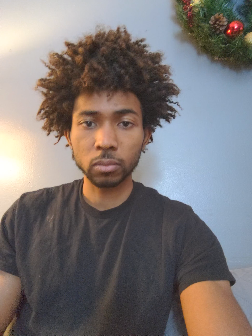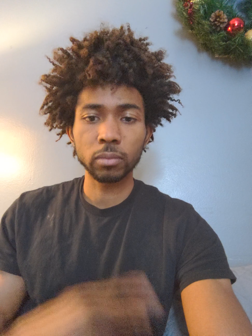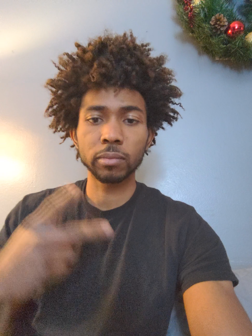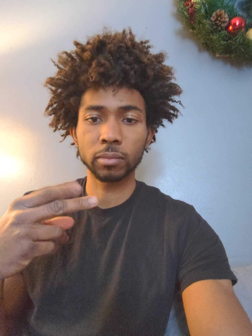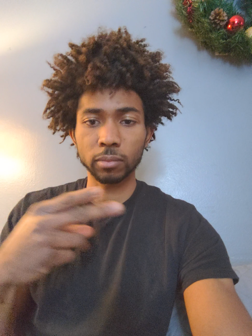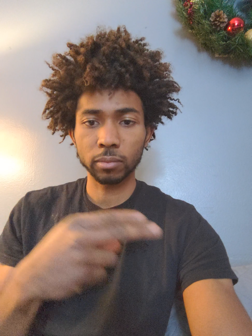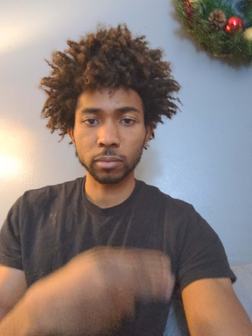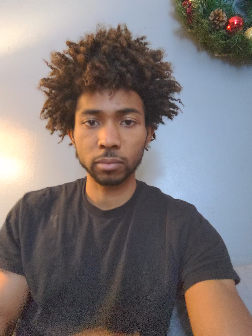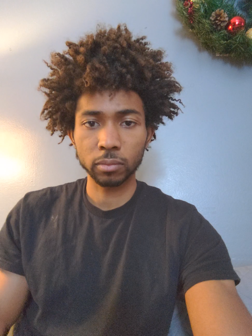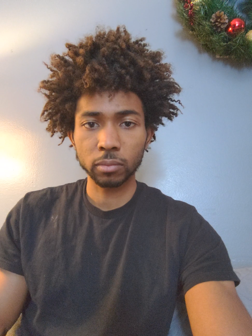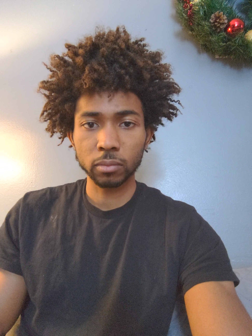scissors